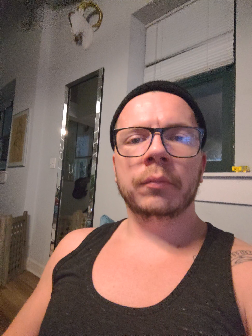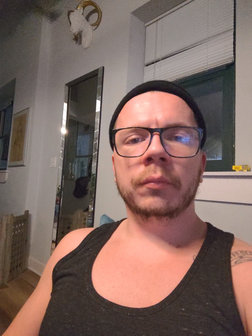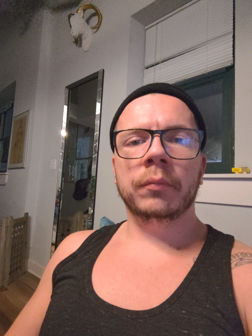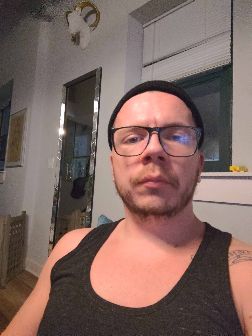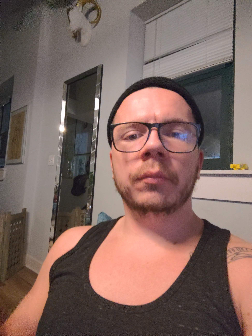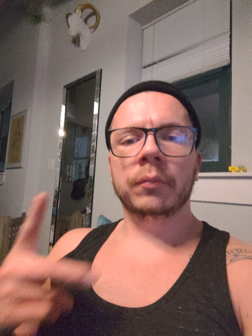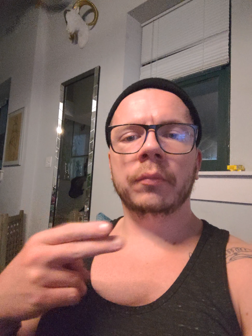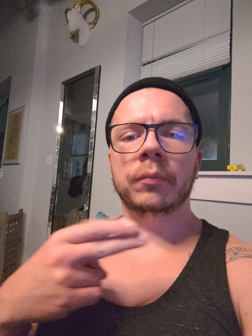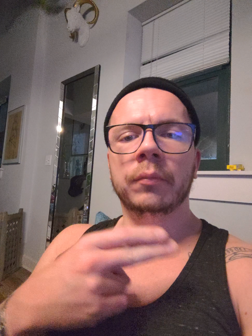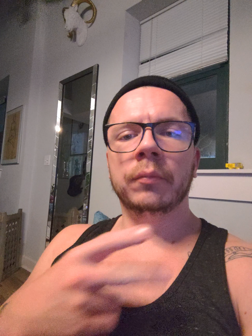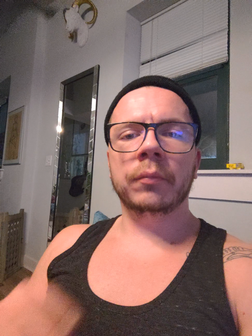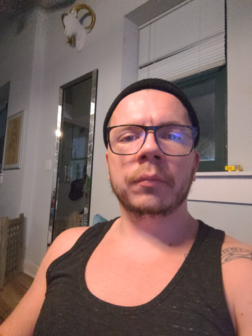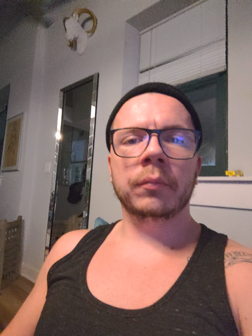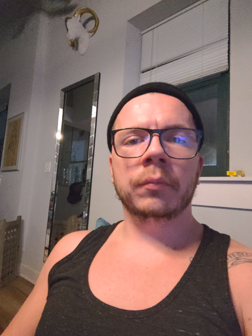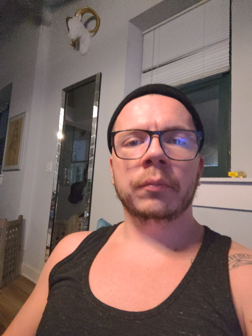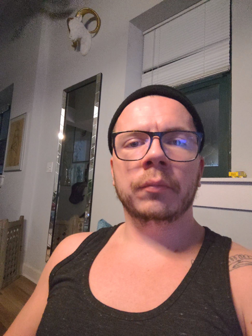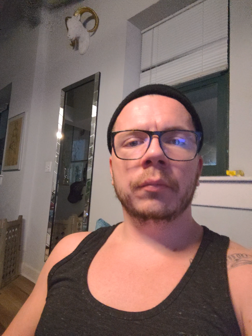scissors